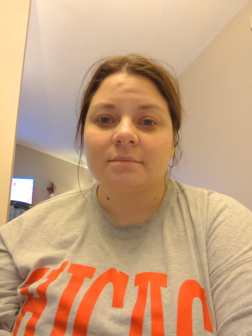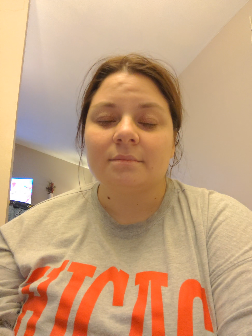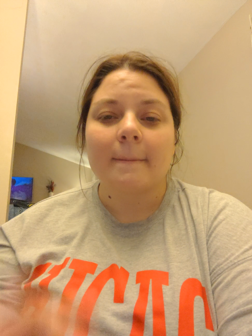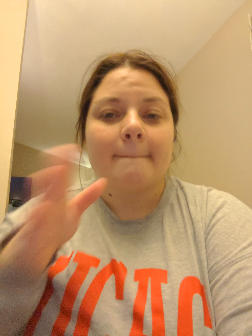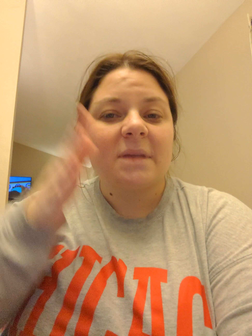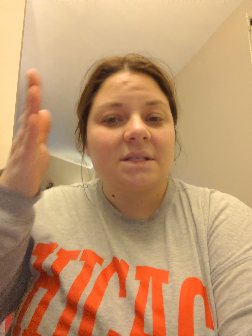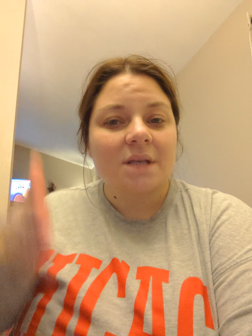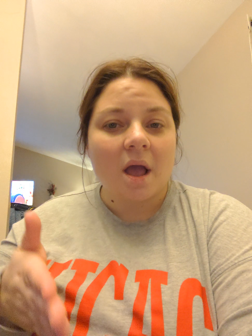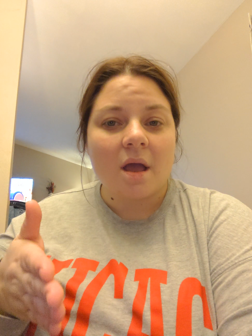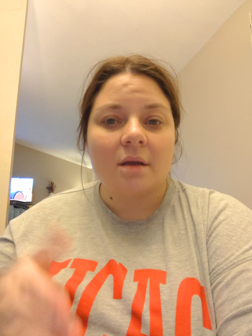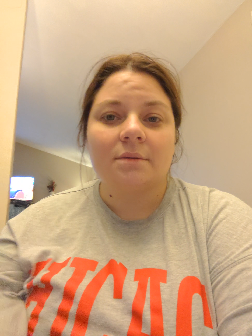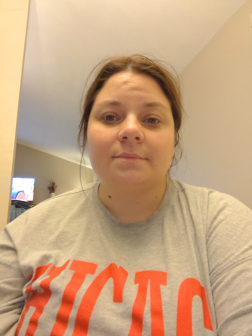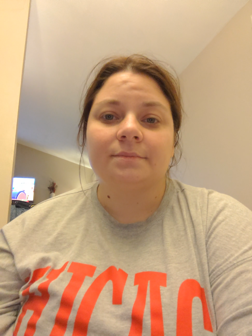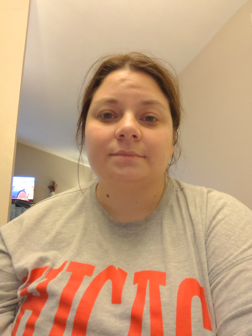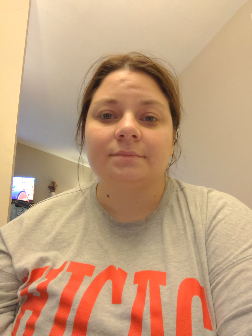beside